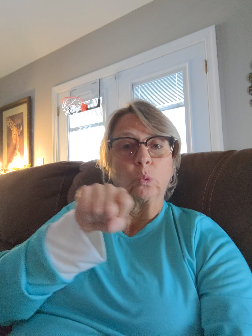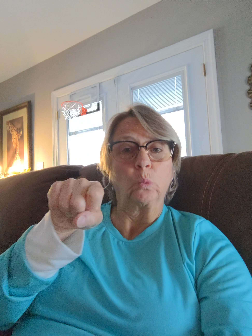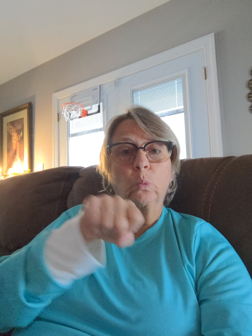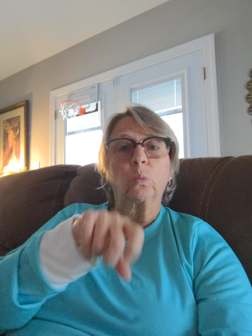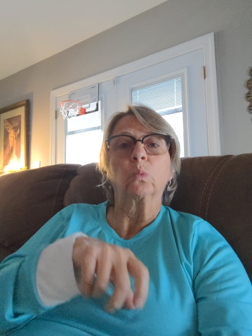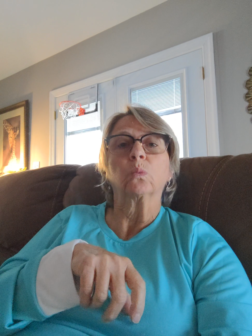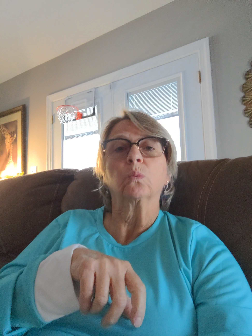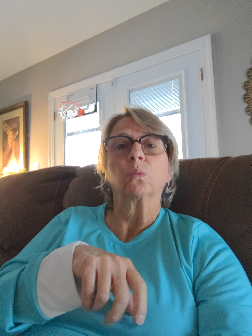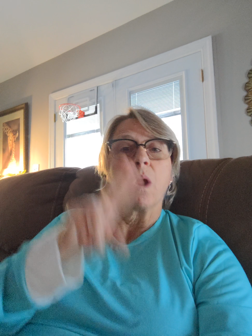shoe